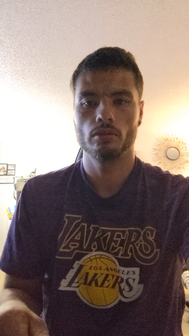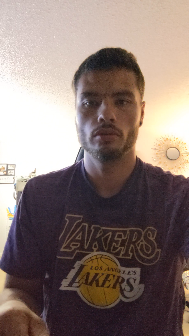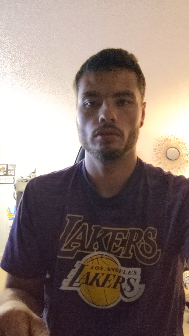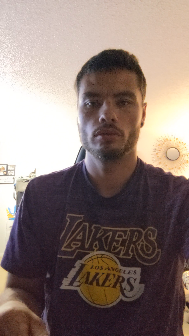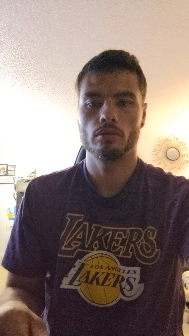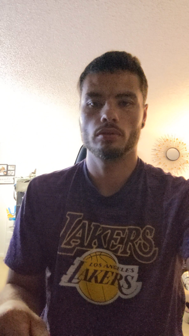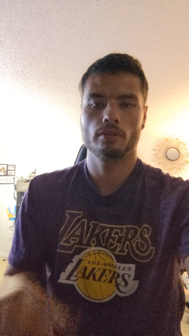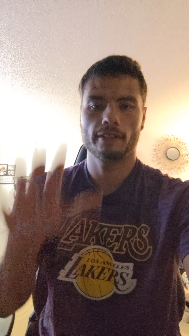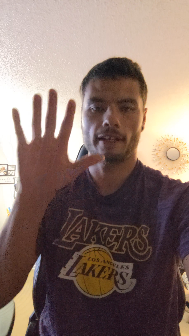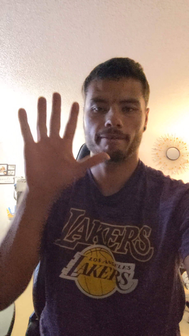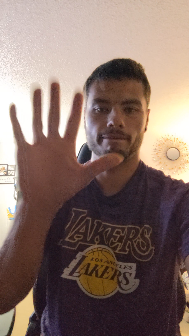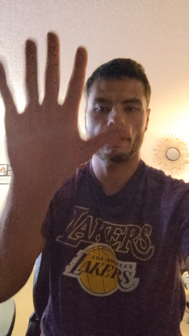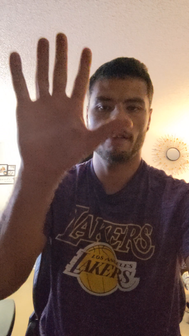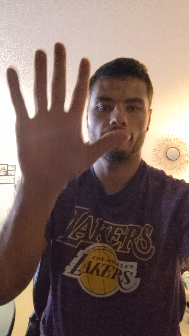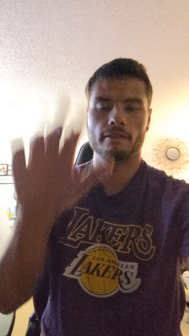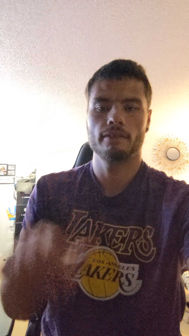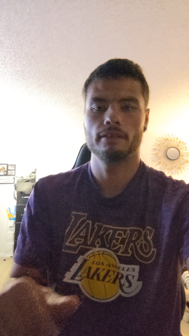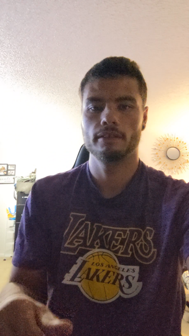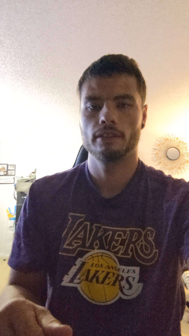give me five